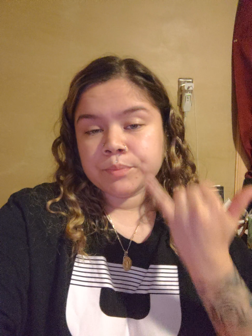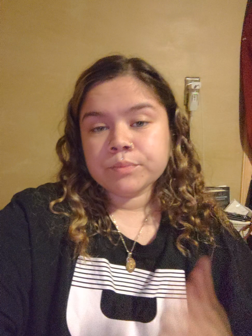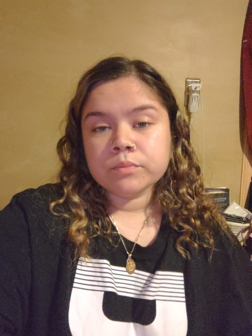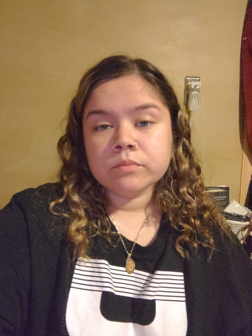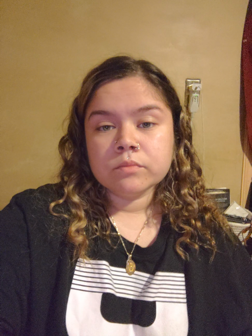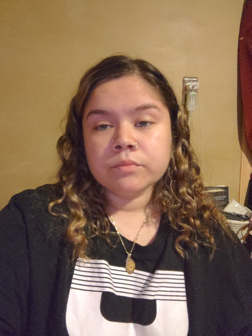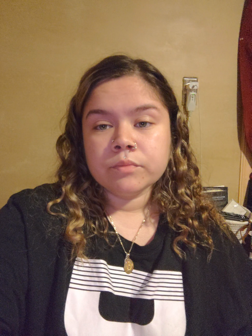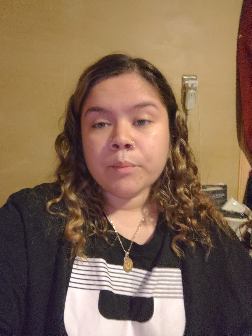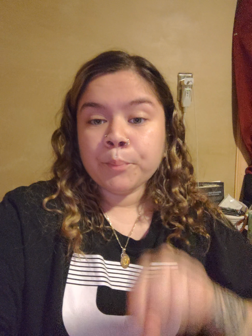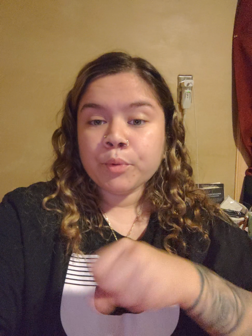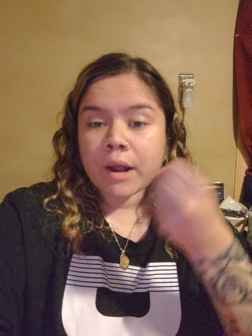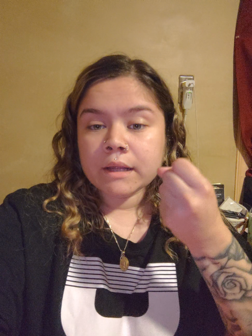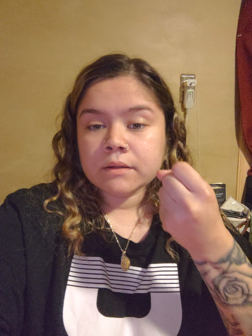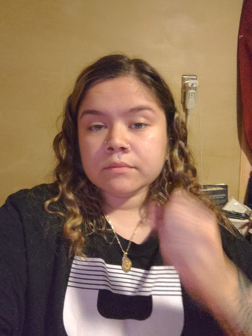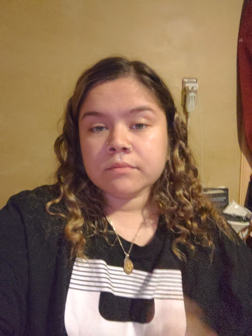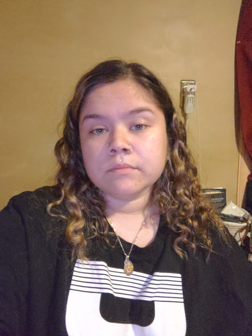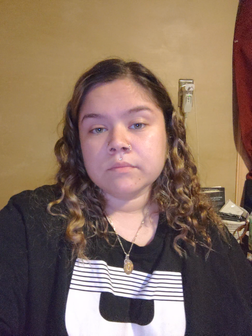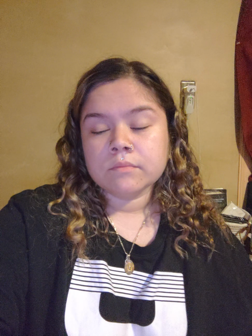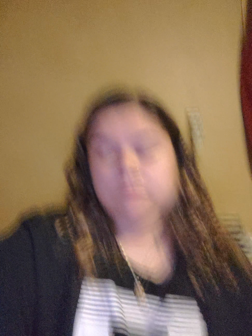break